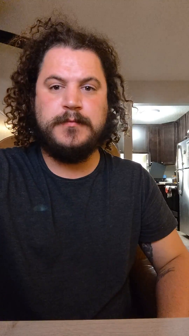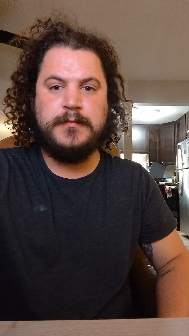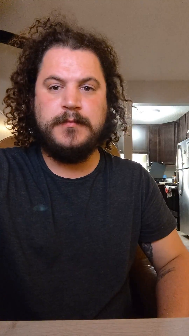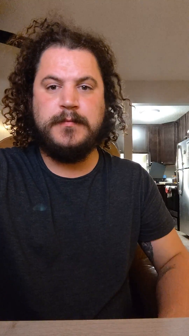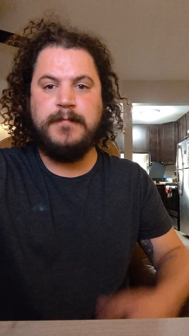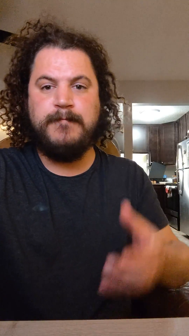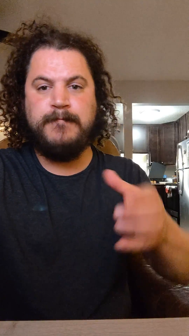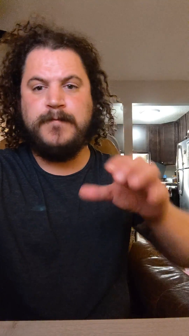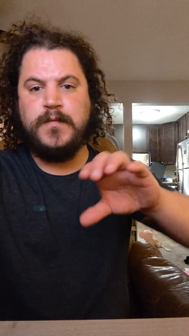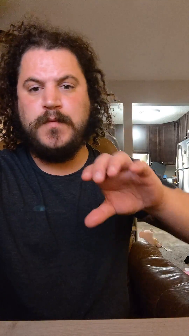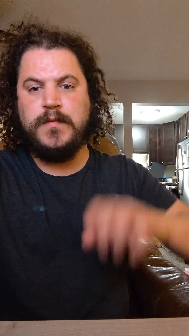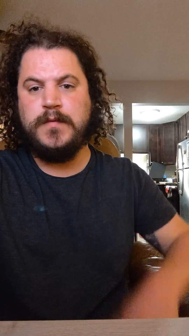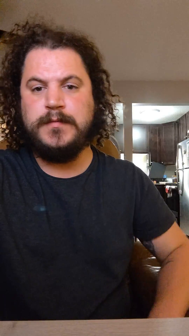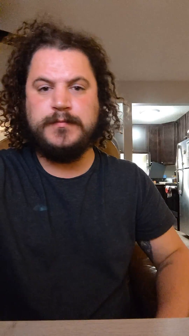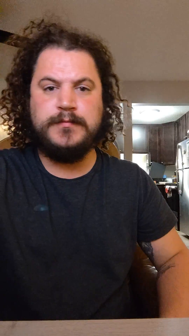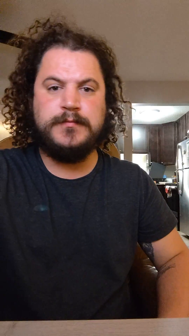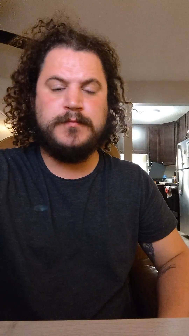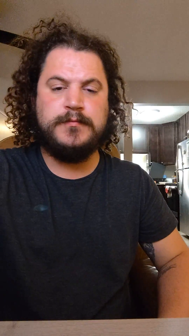pour